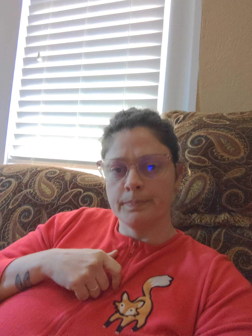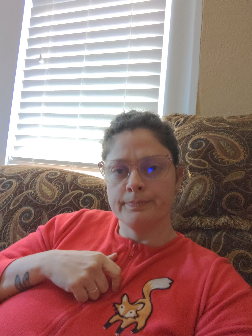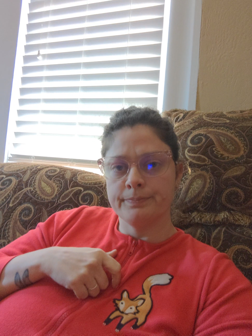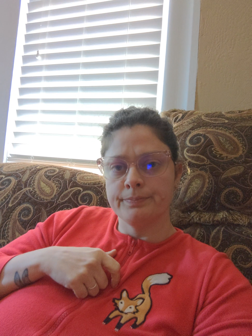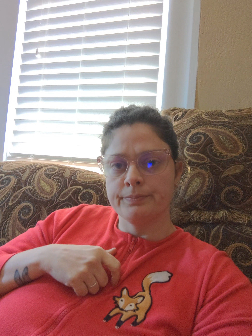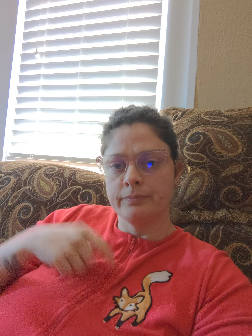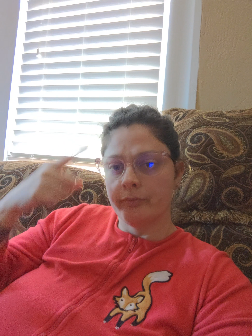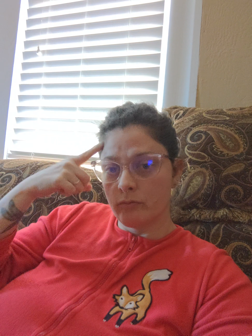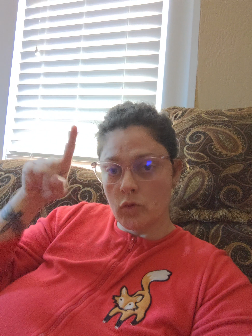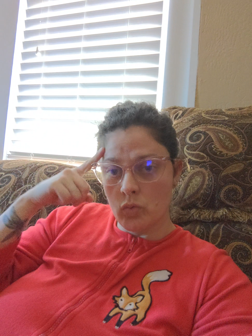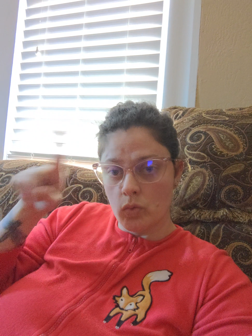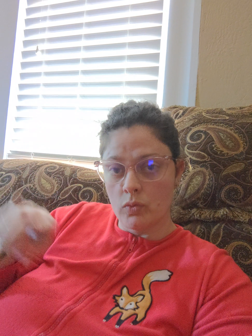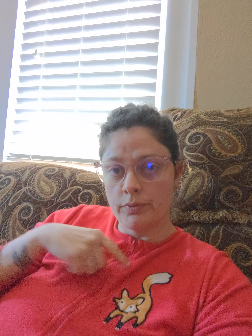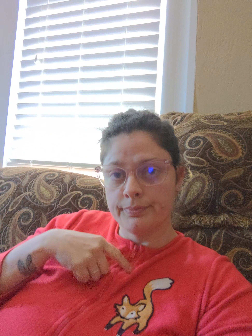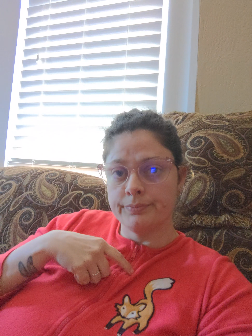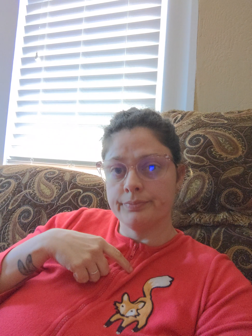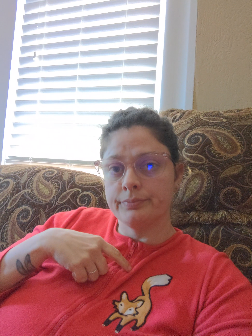for